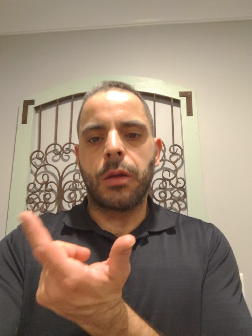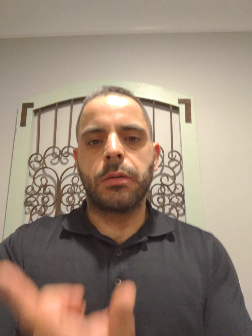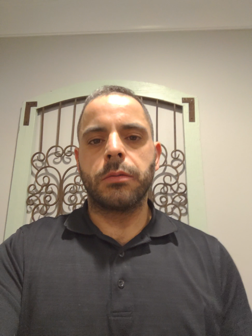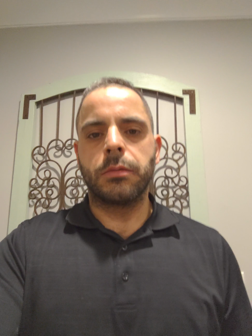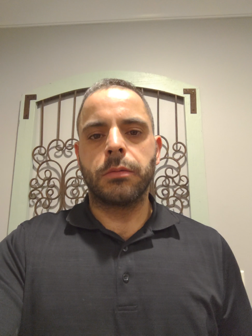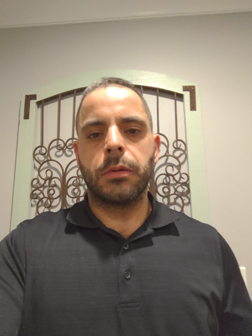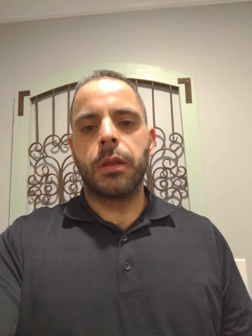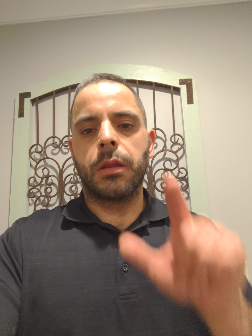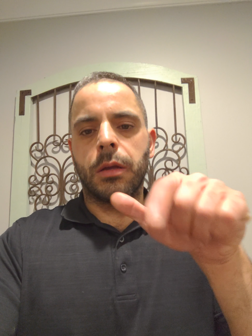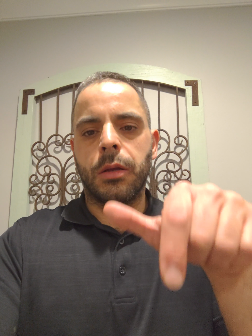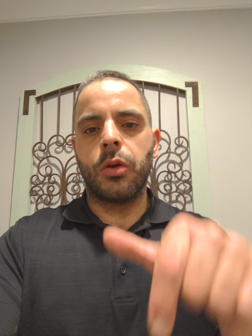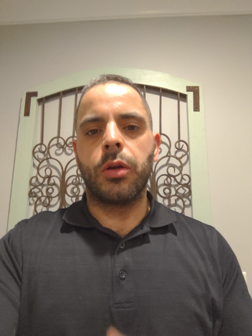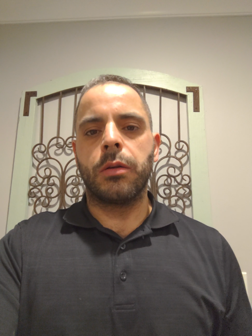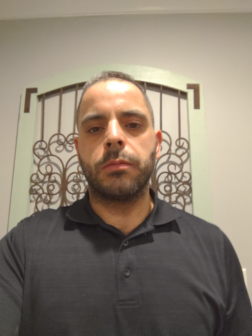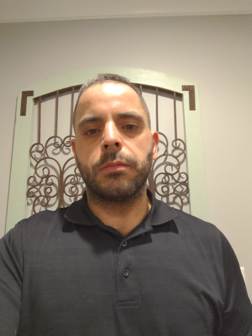later